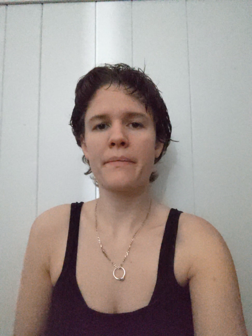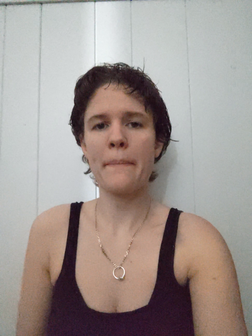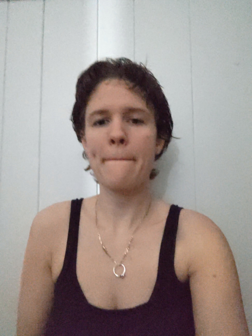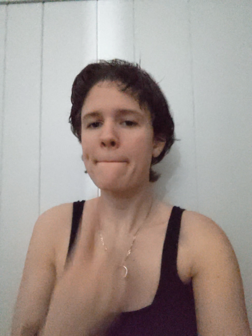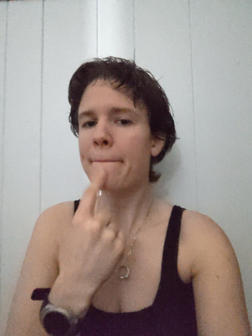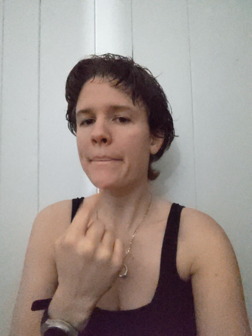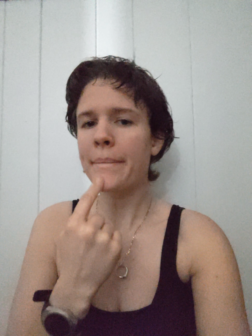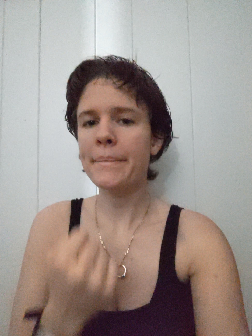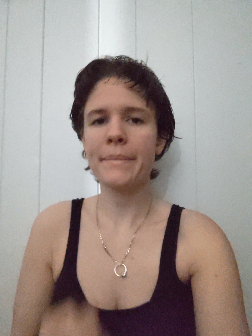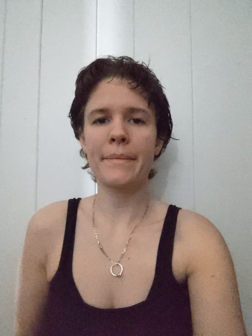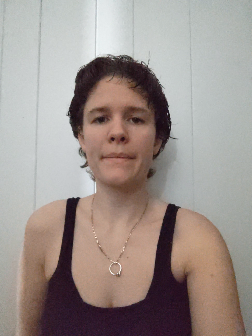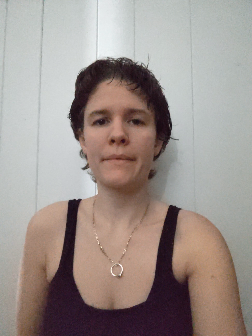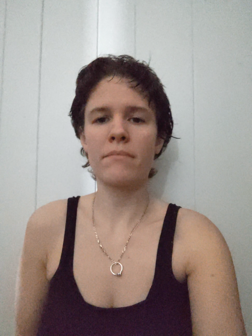red